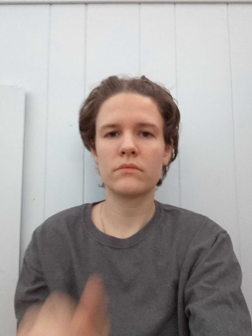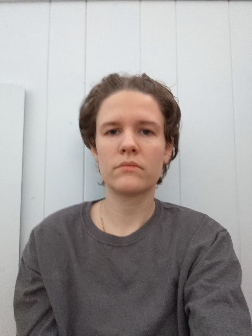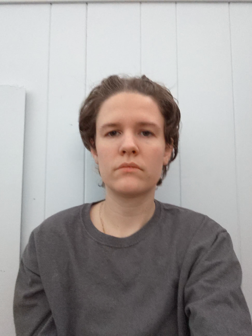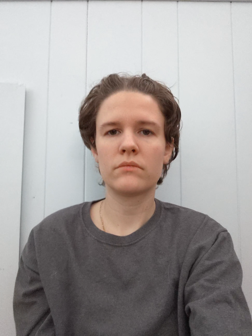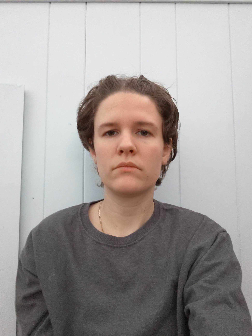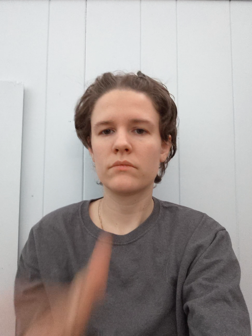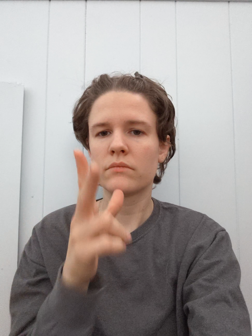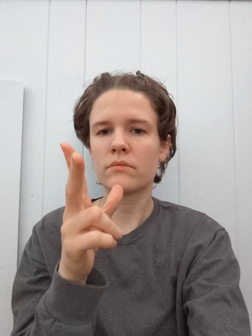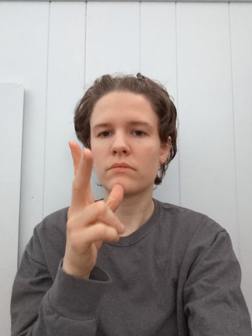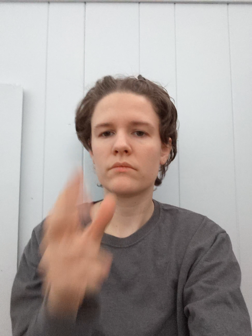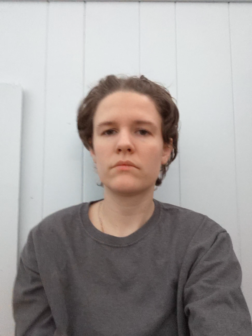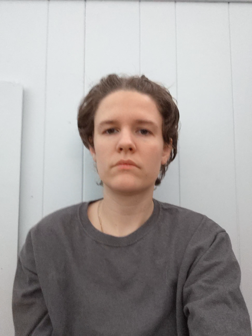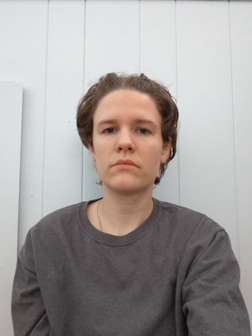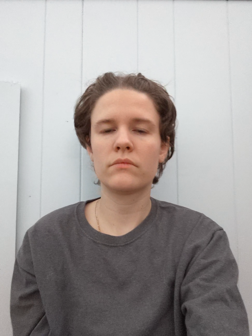hen